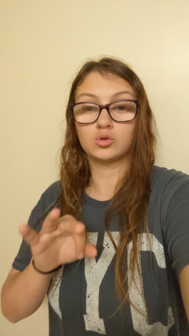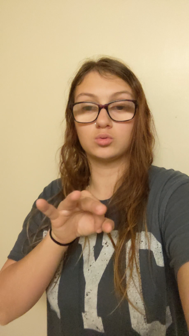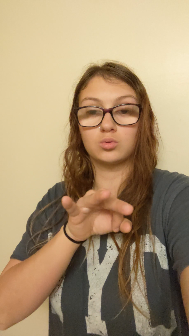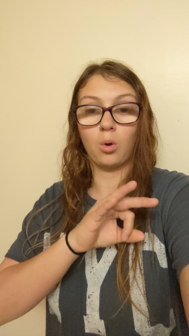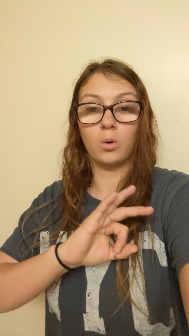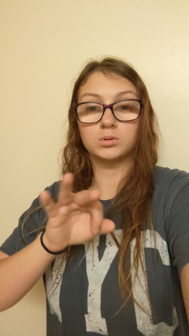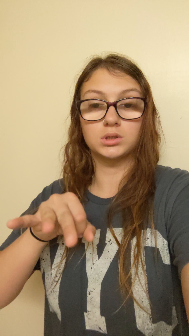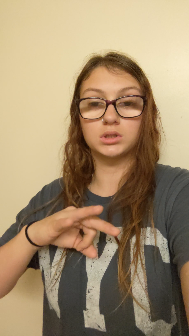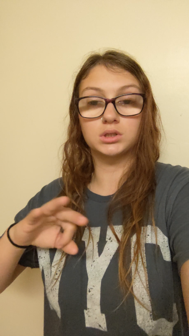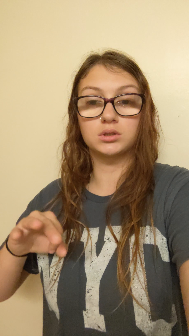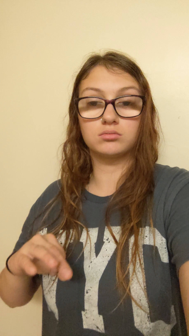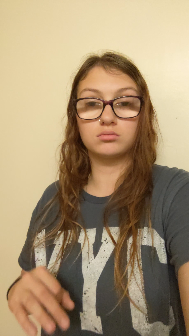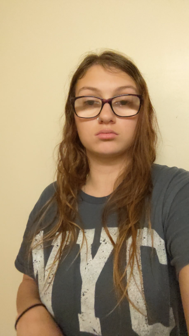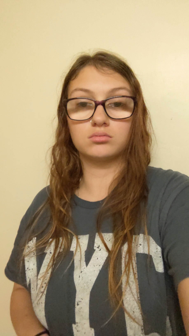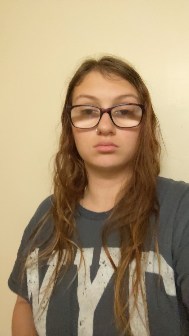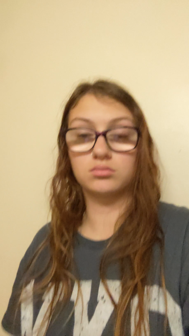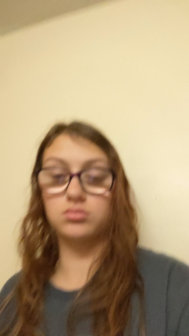hose